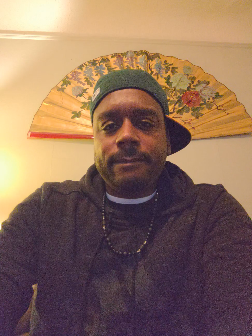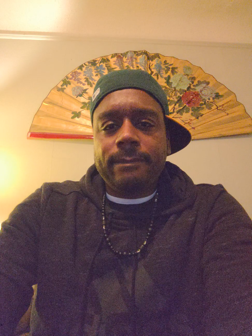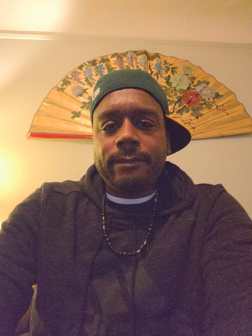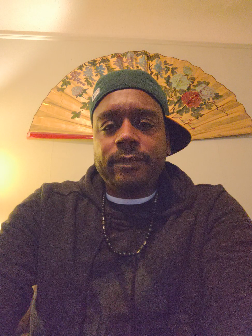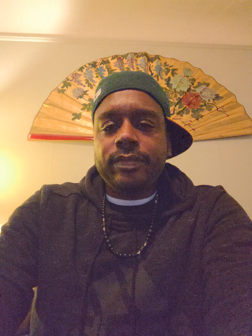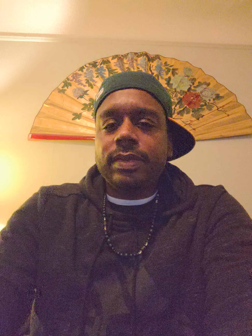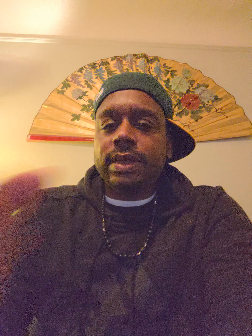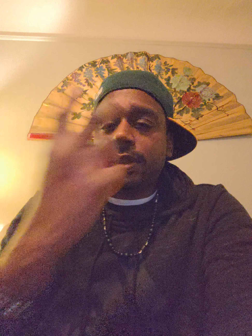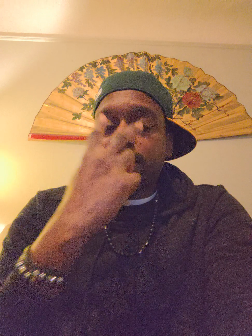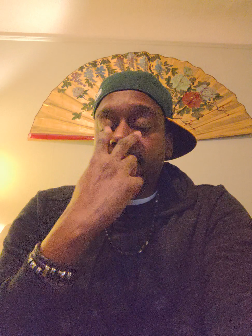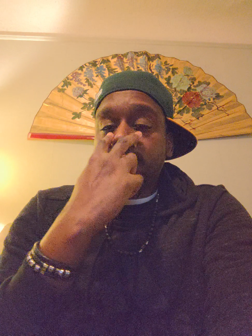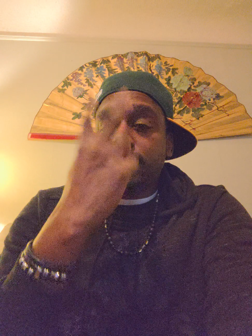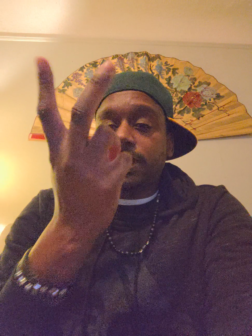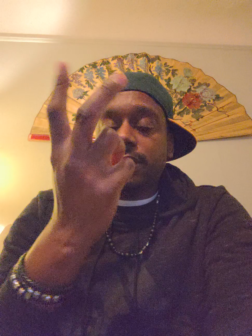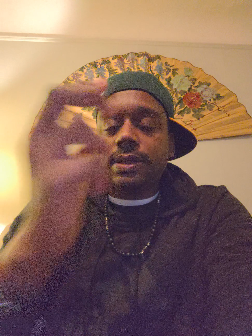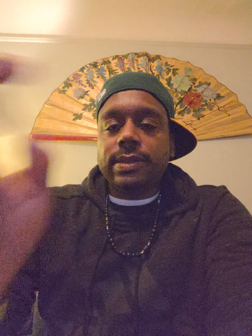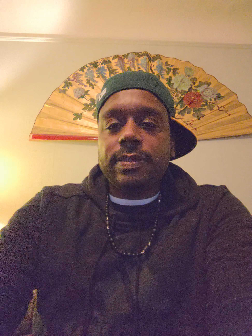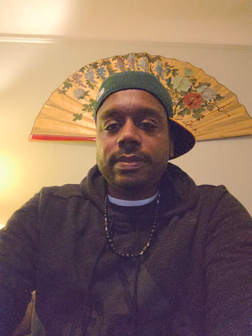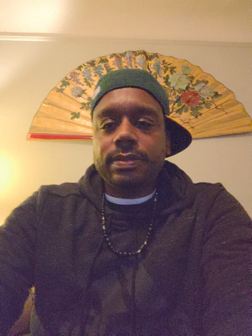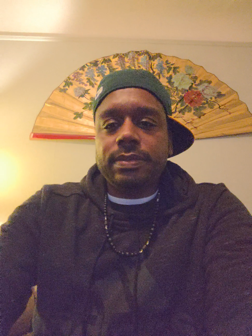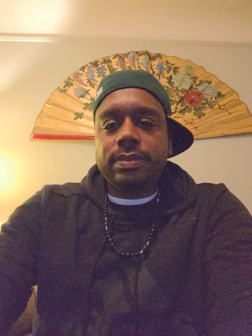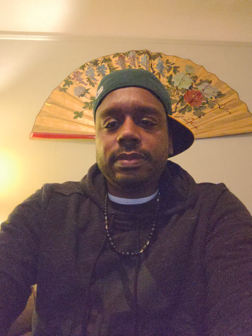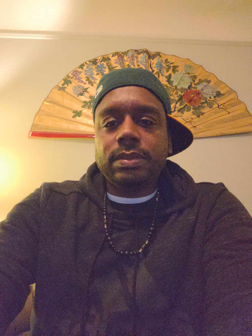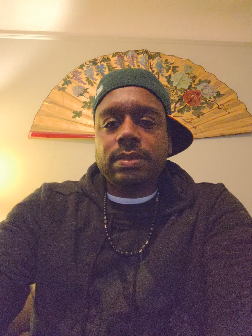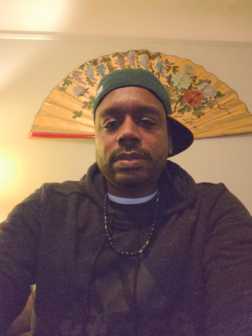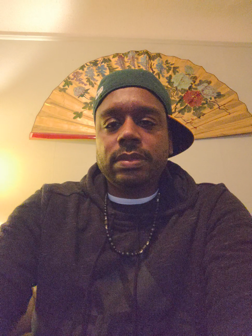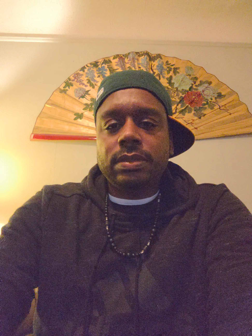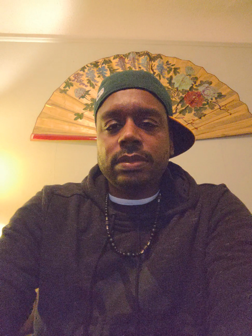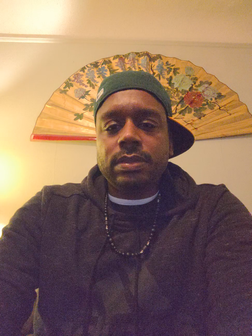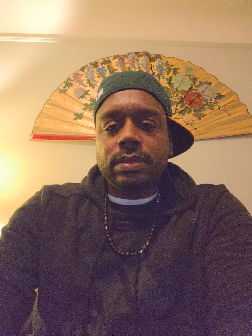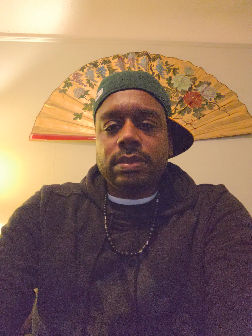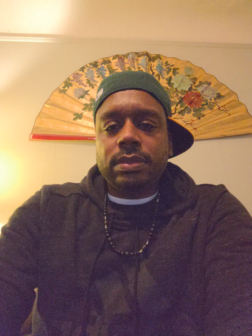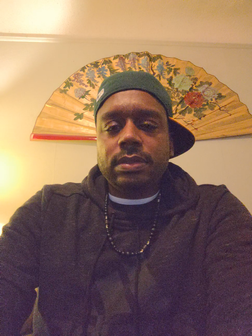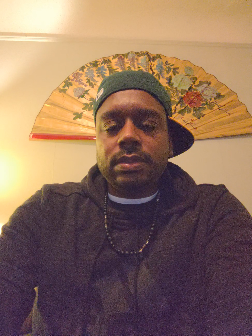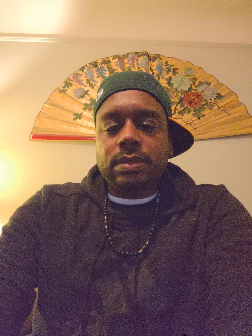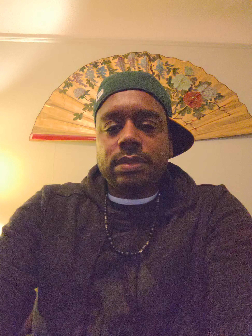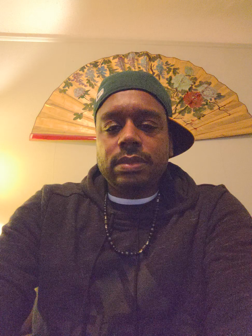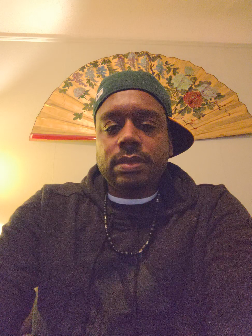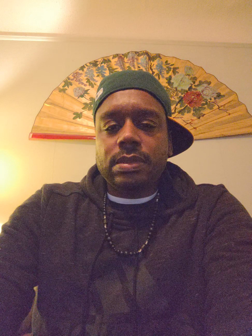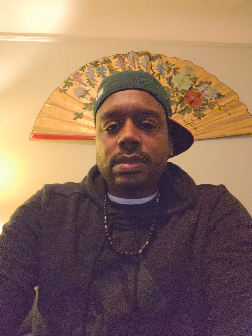see